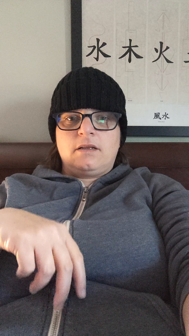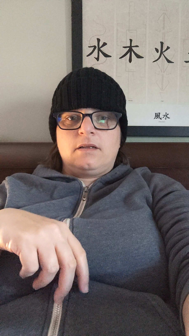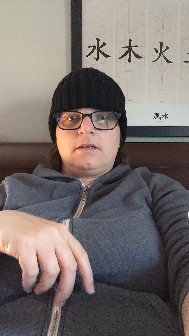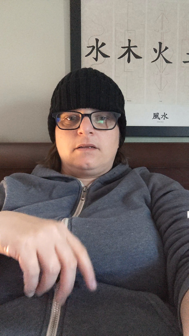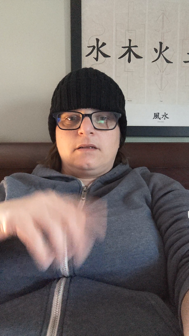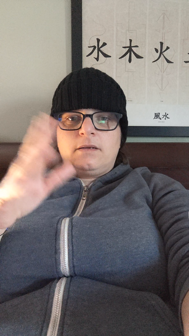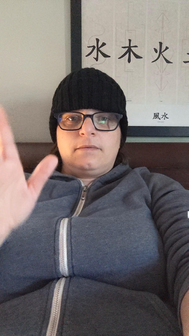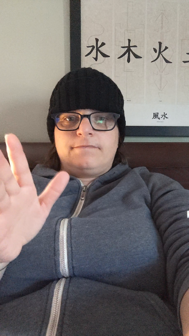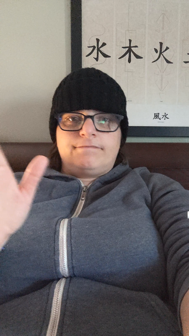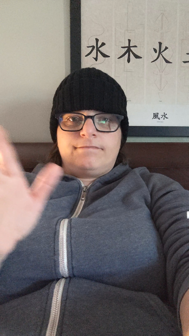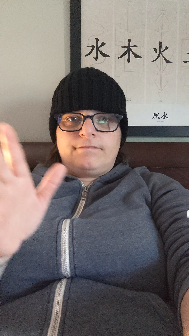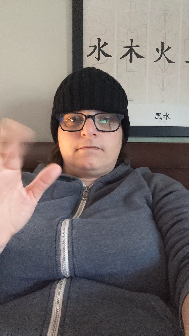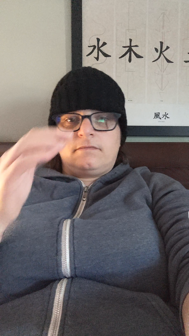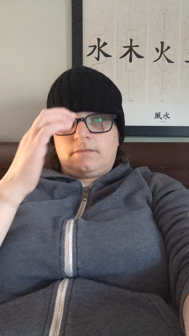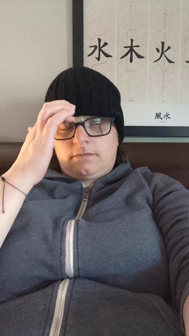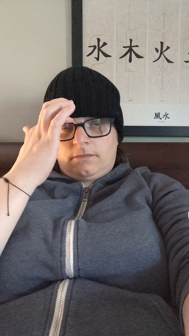penguin